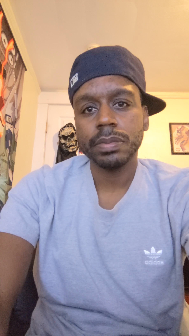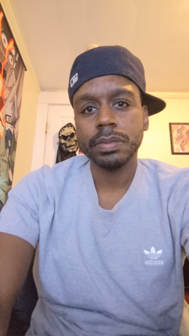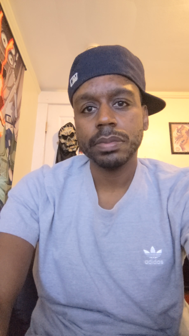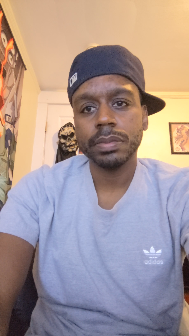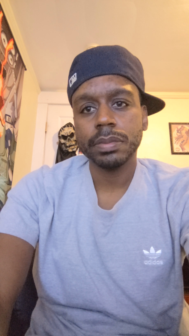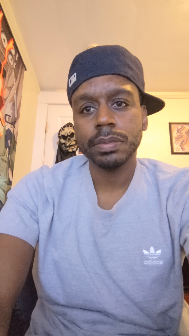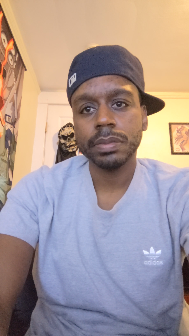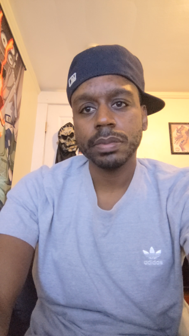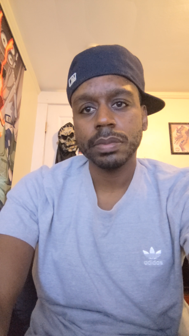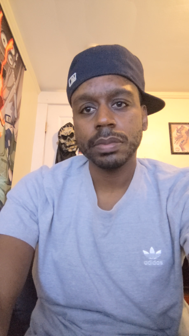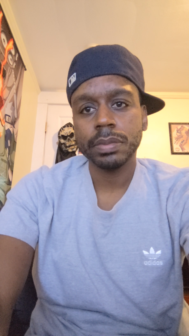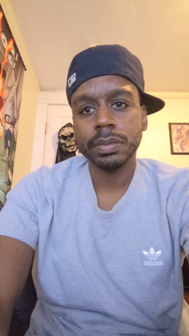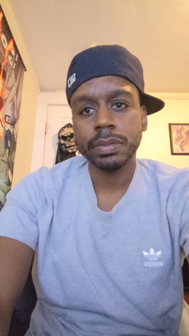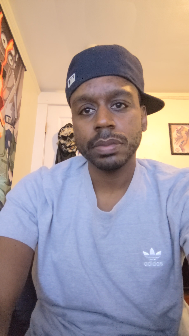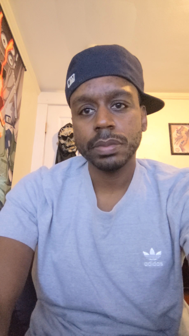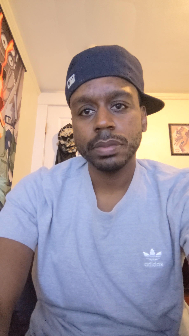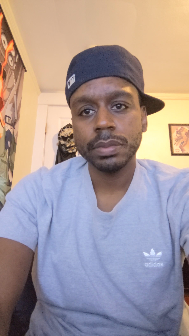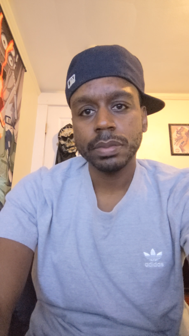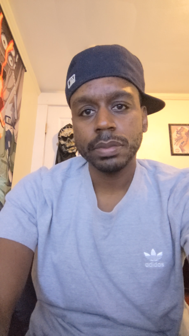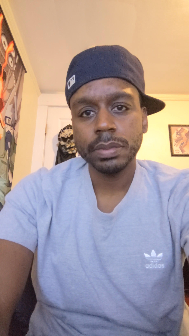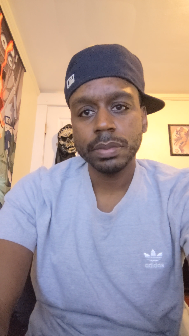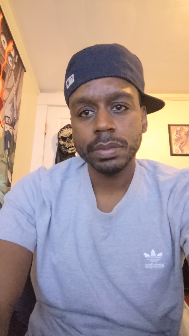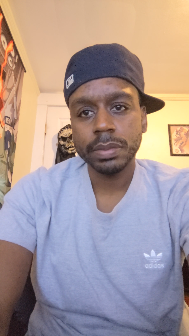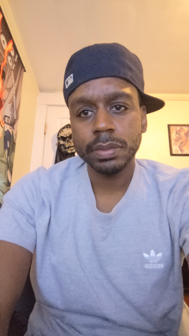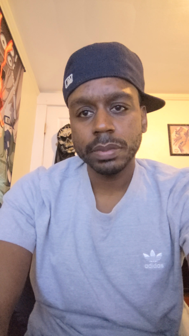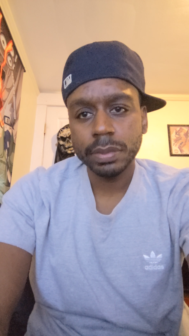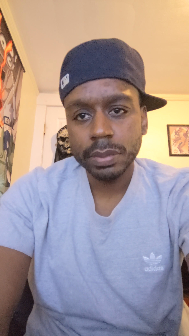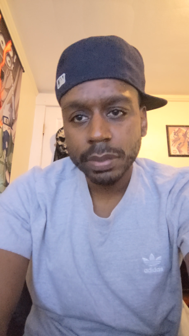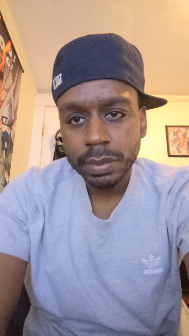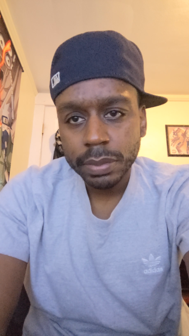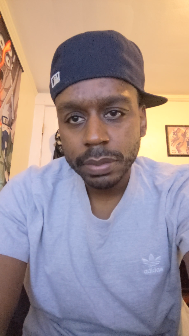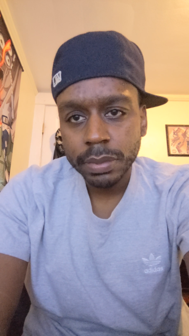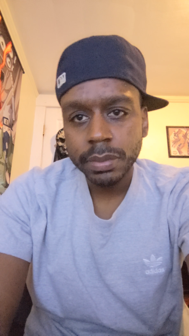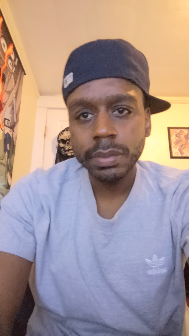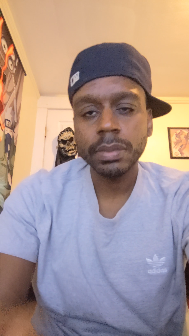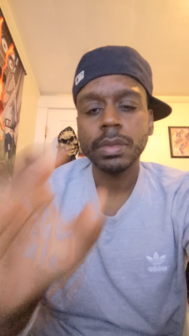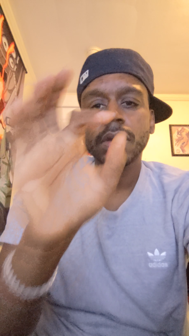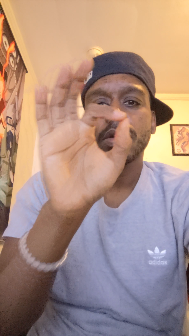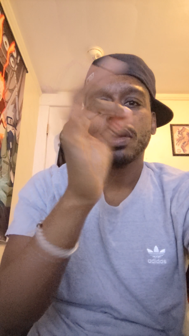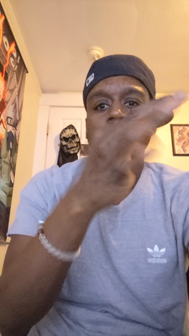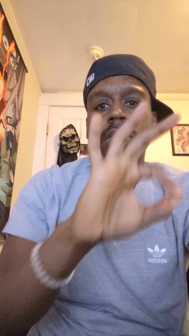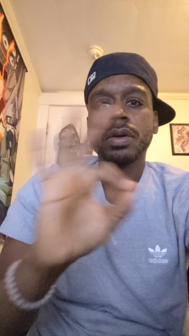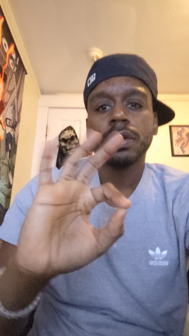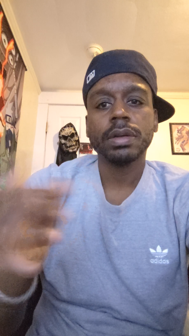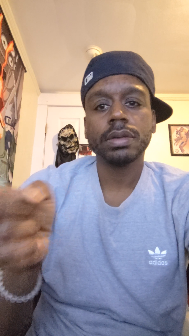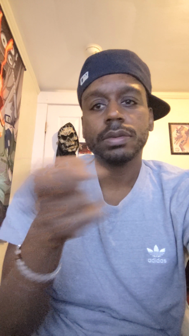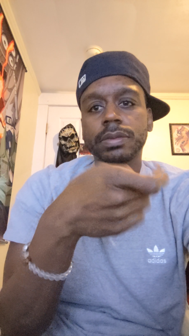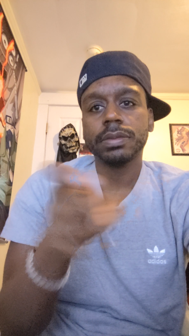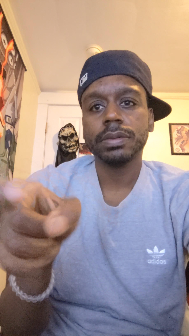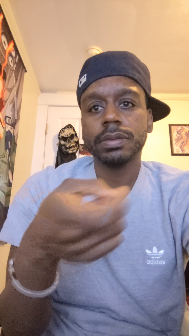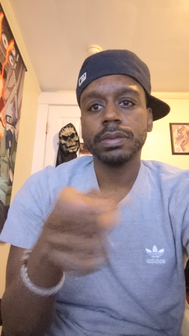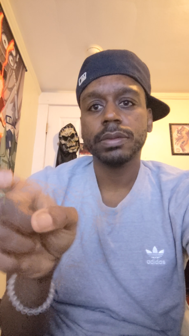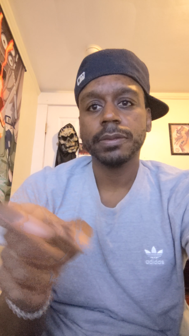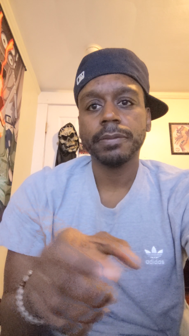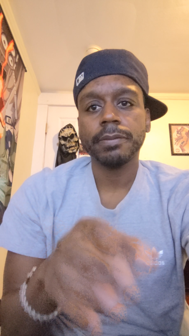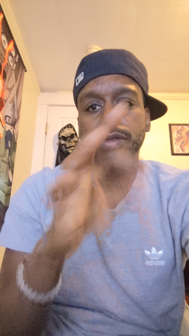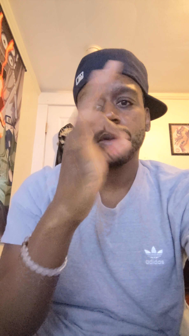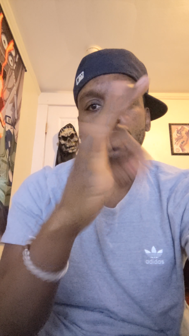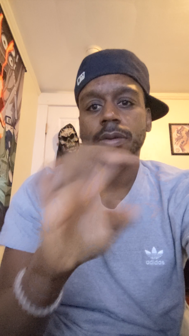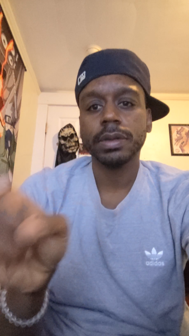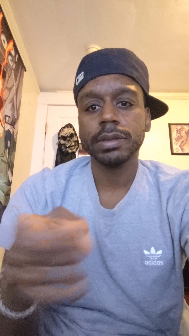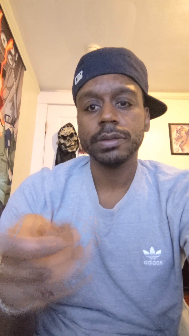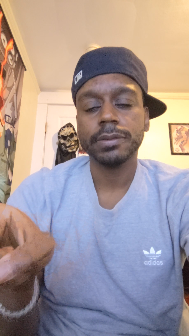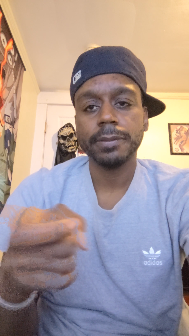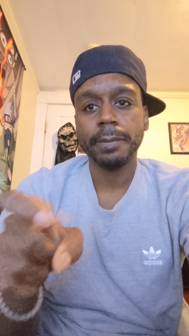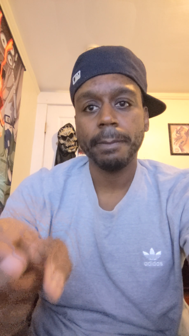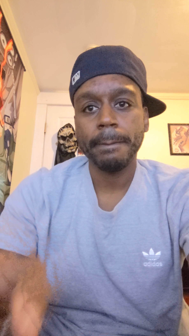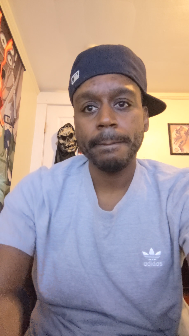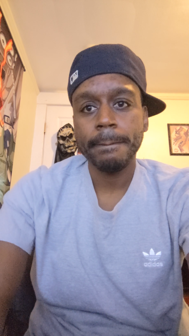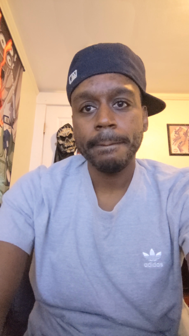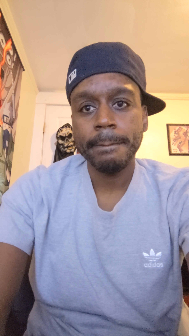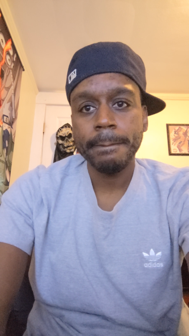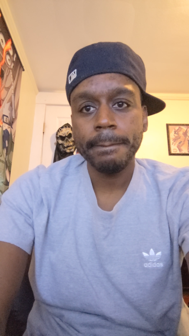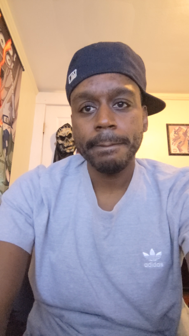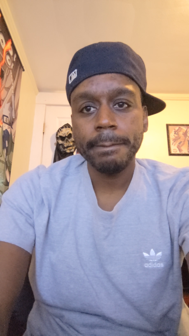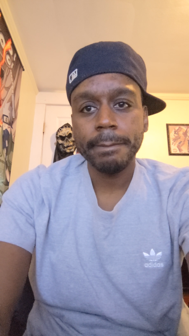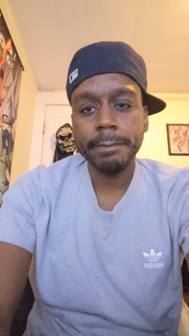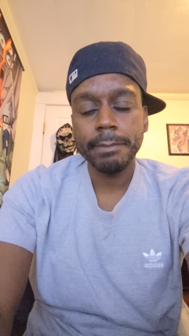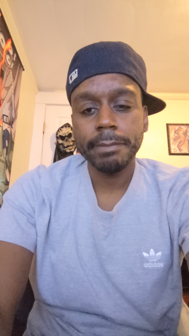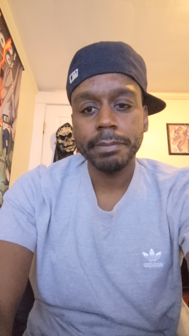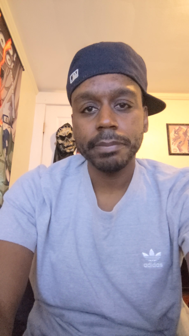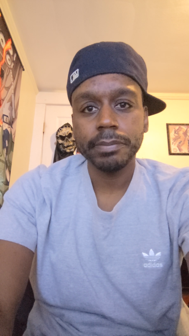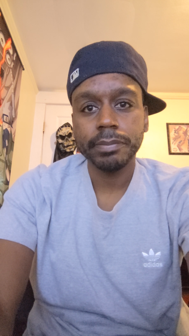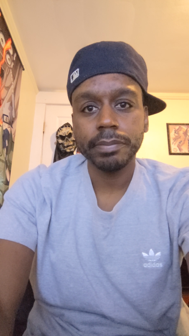hose